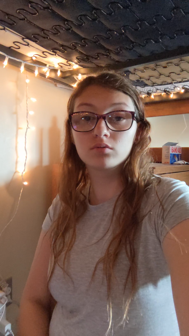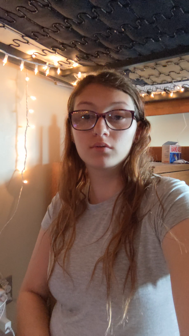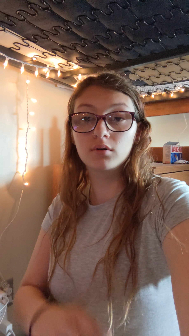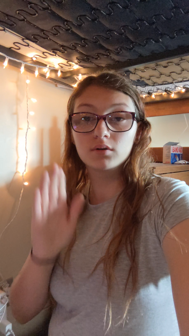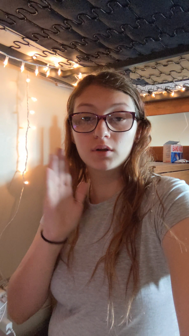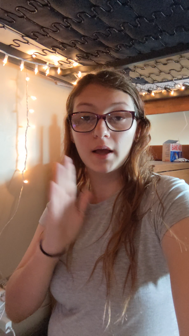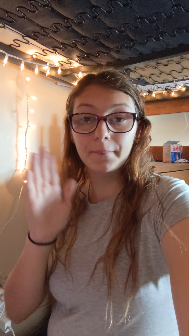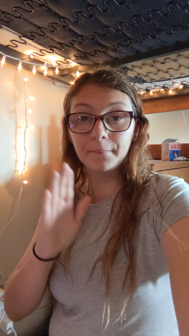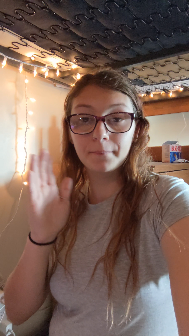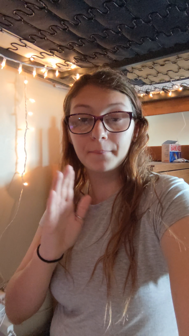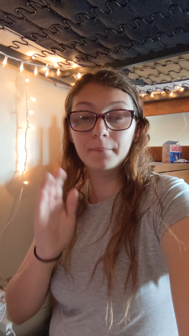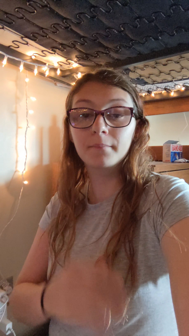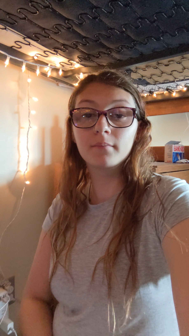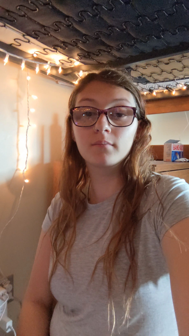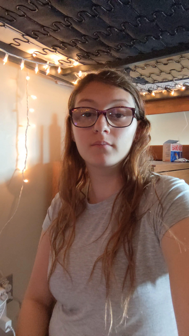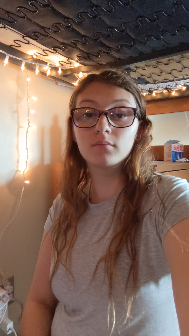clap